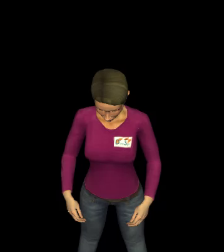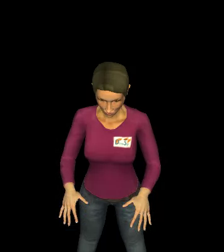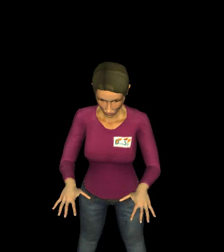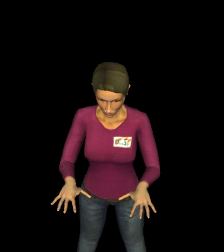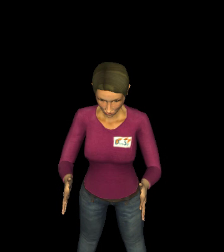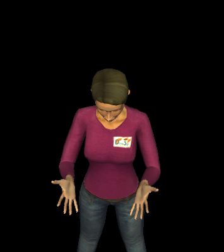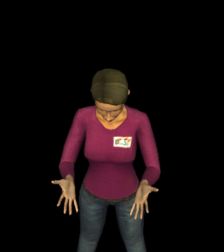كيف